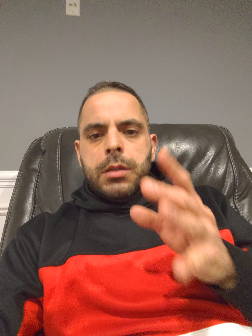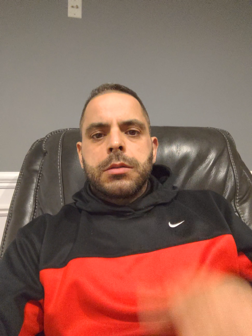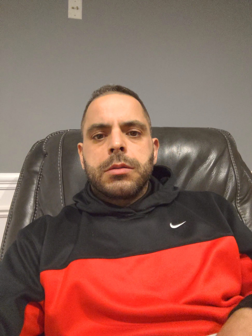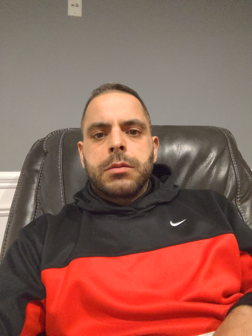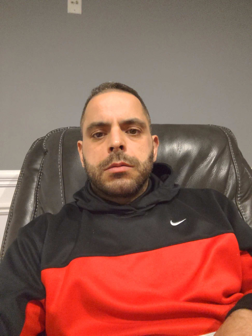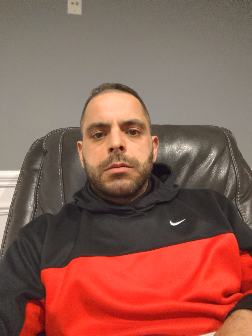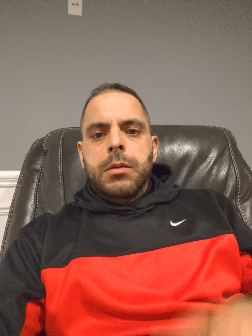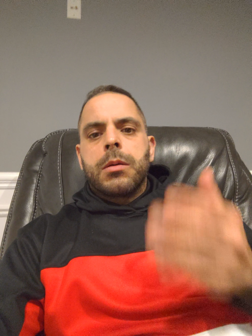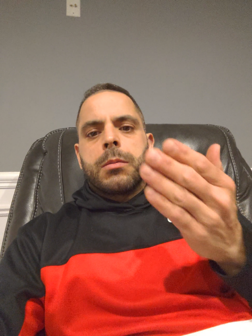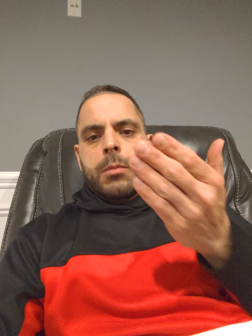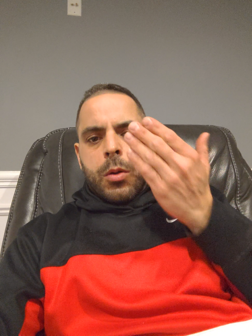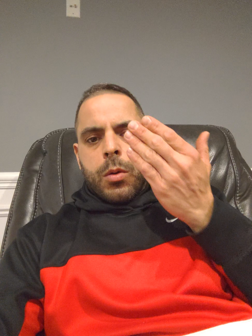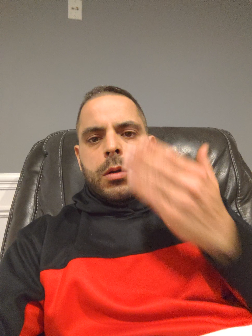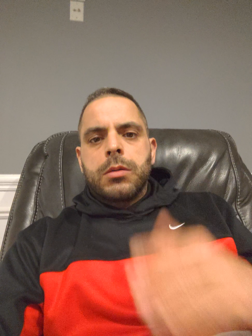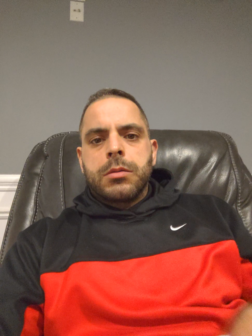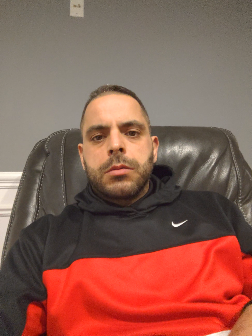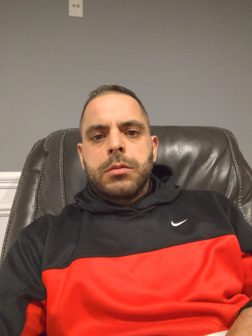morning